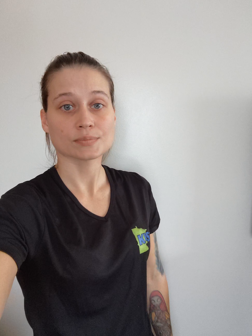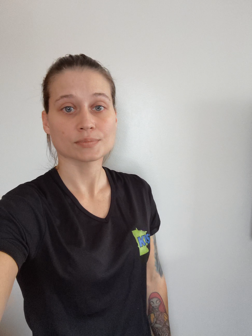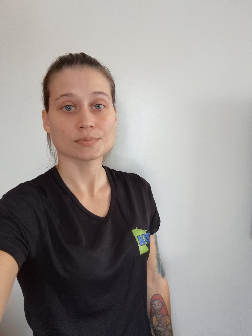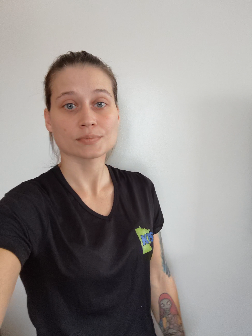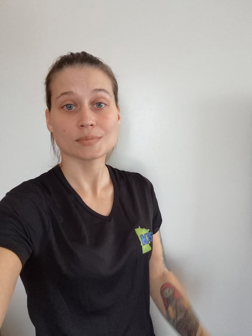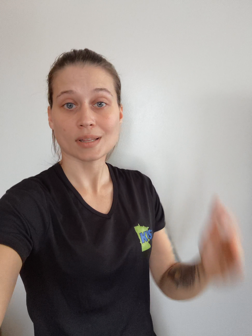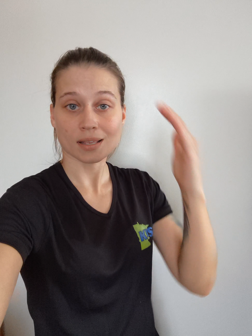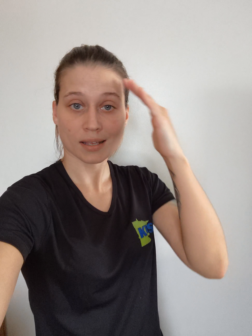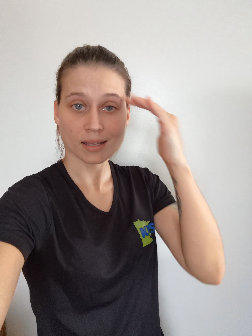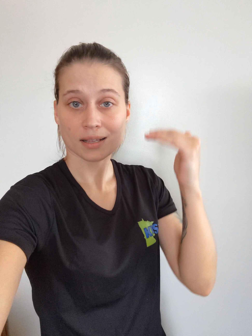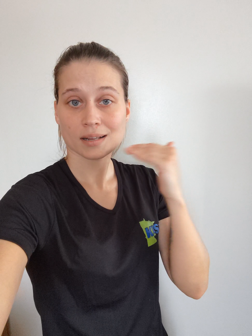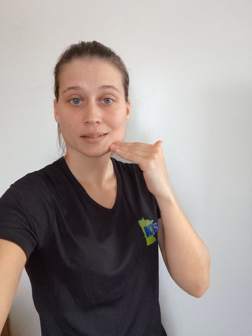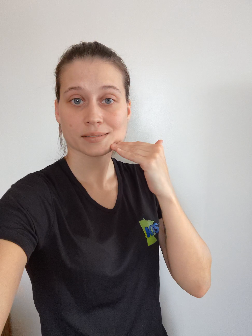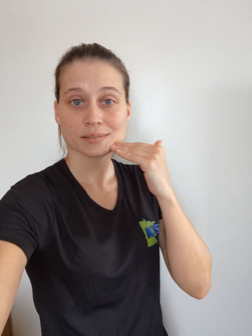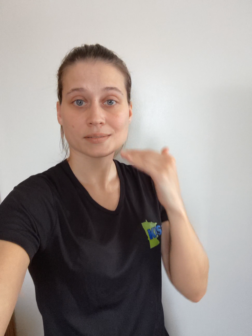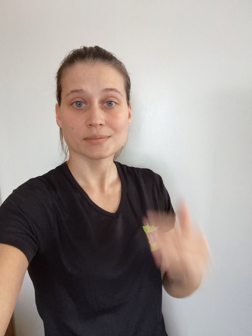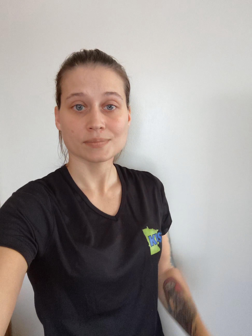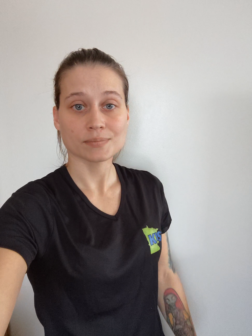head